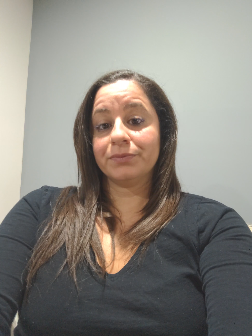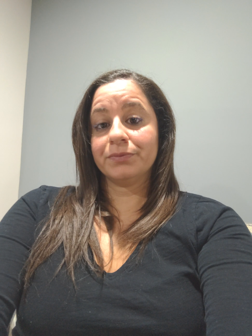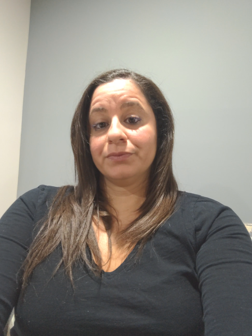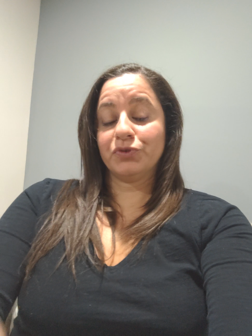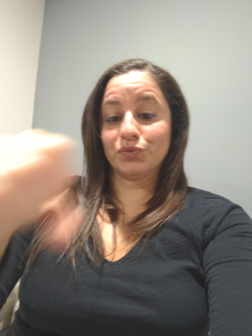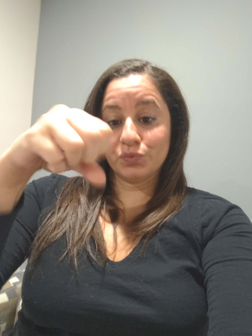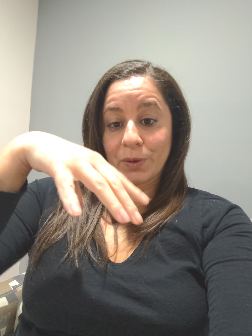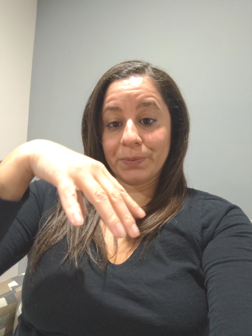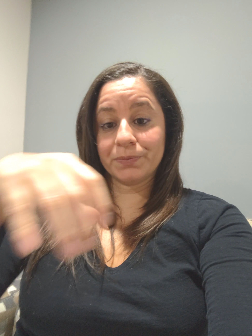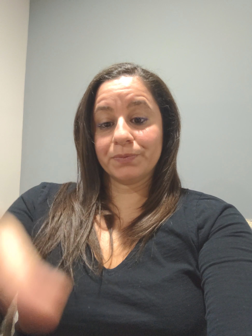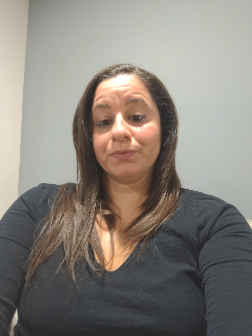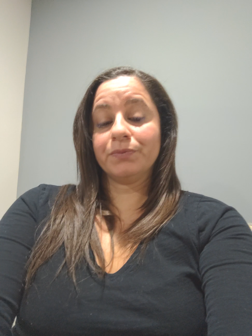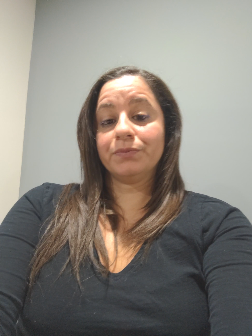drop